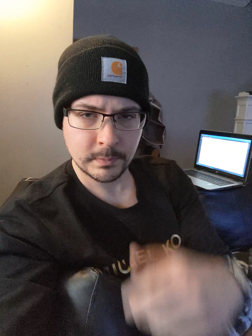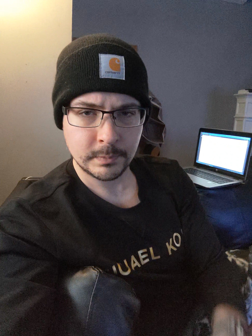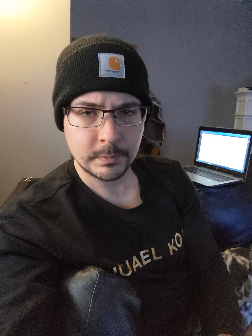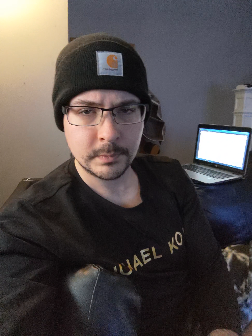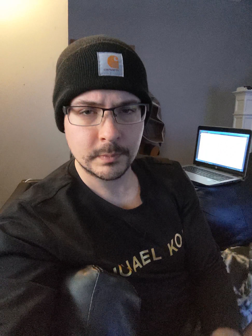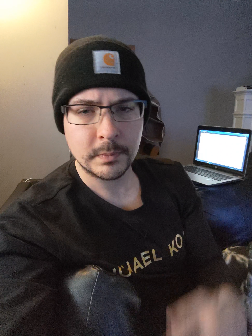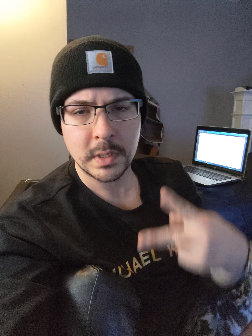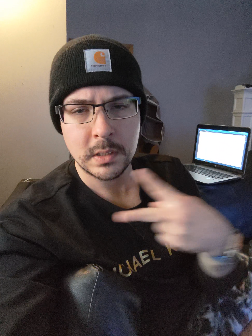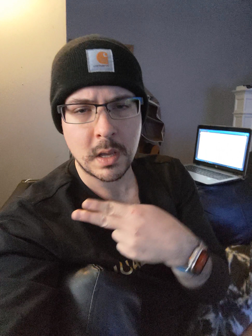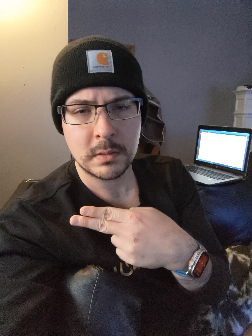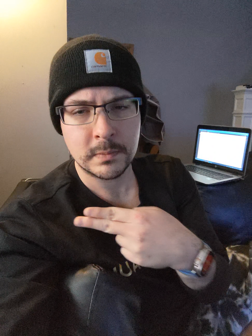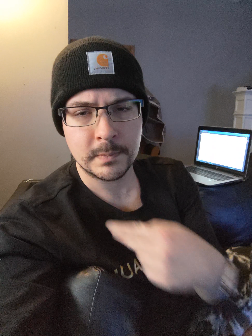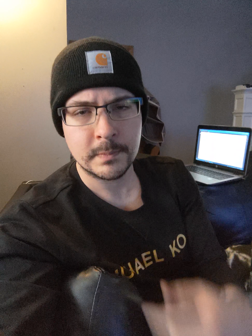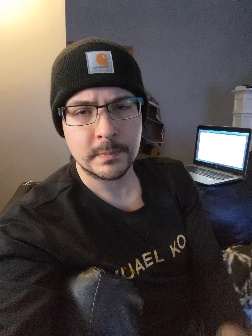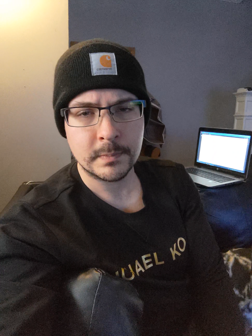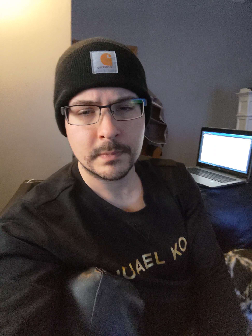cut